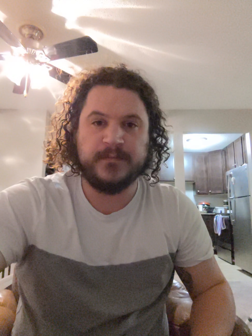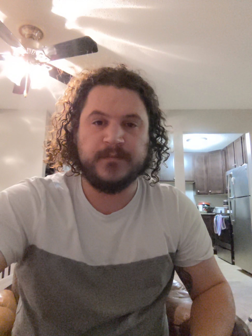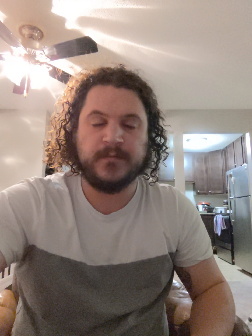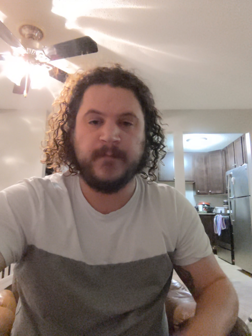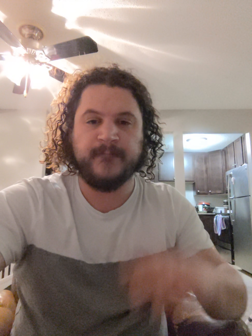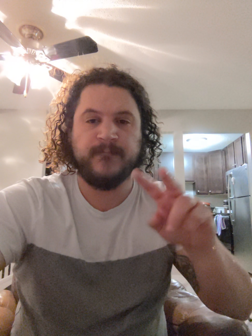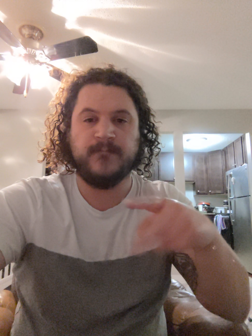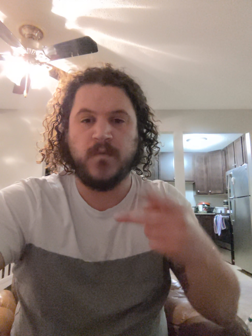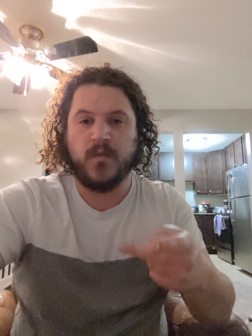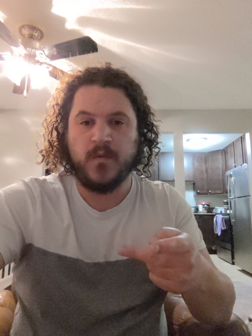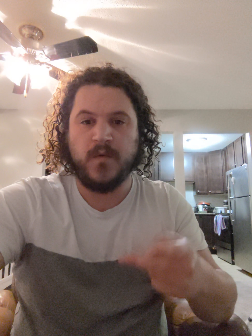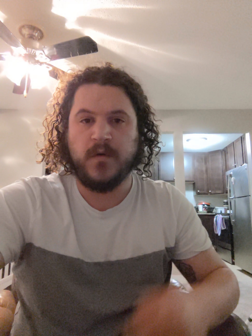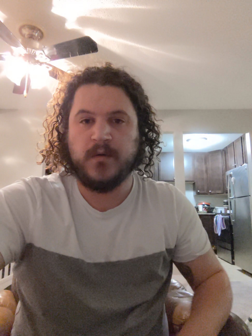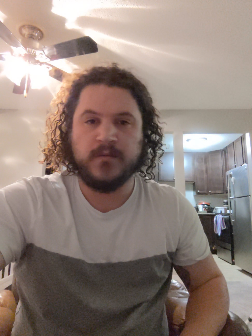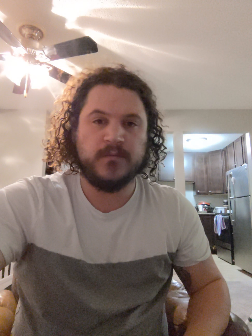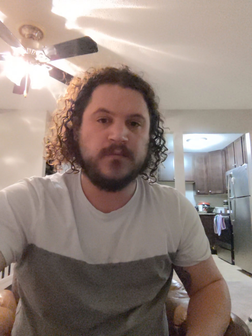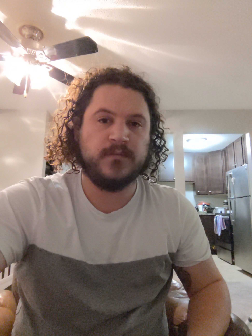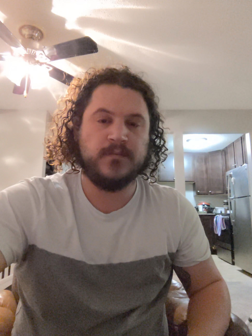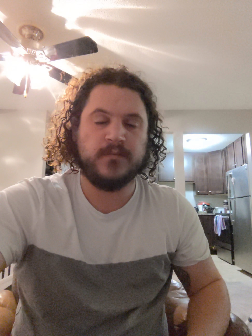fall